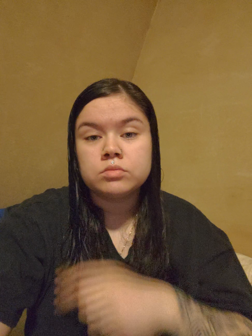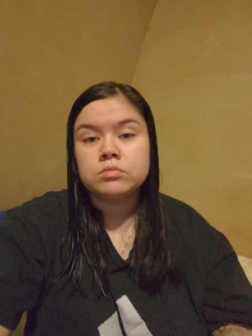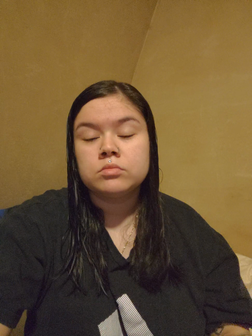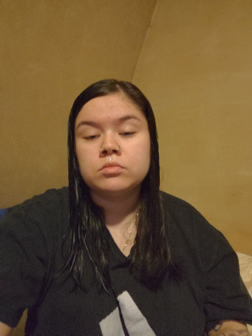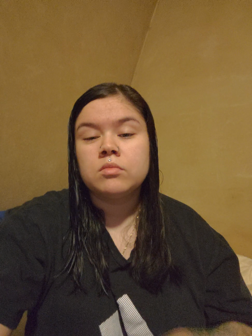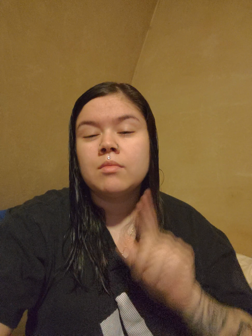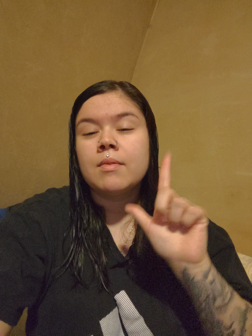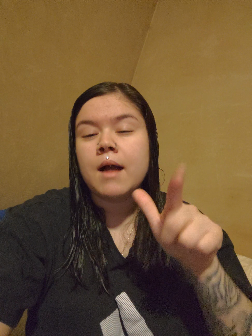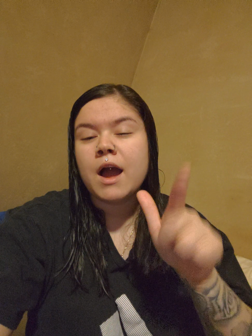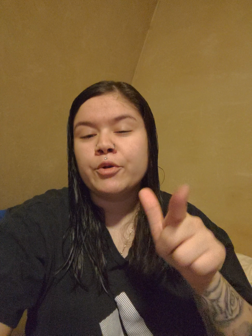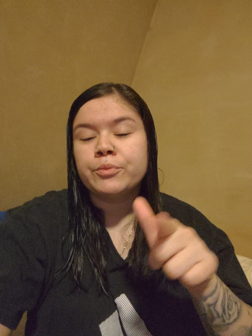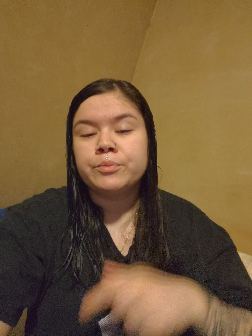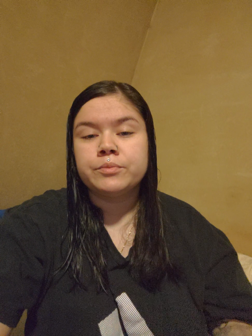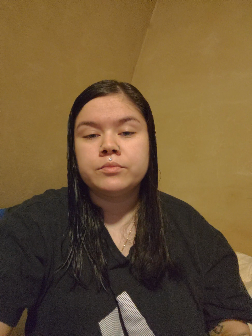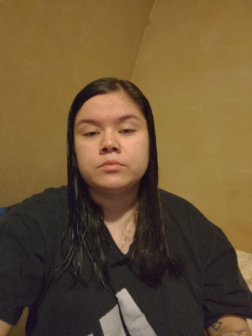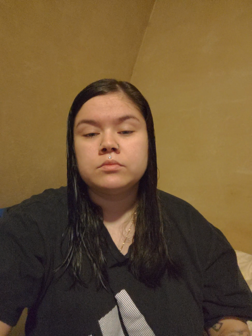later